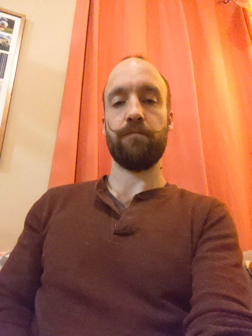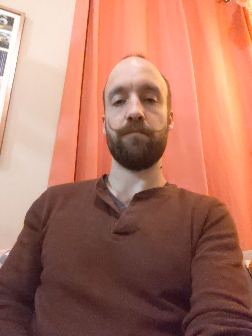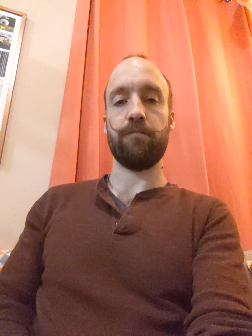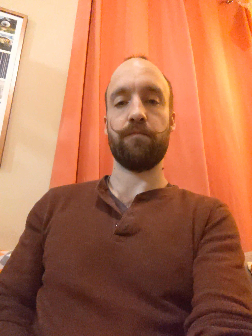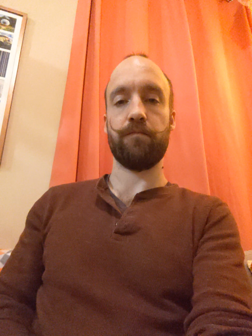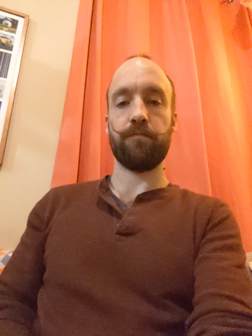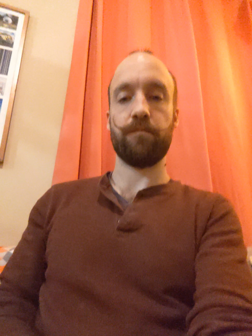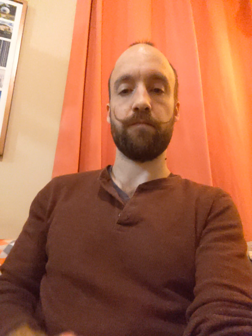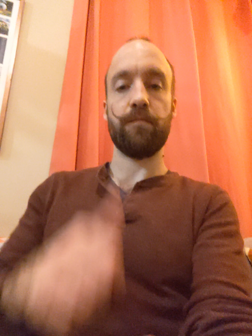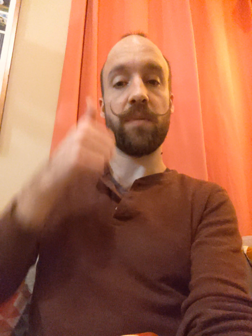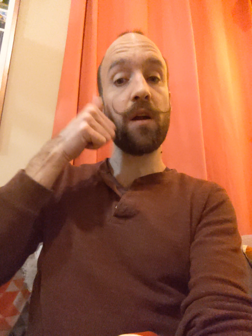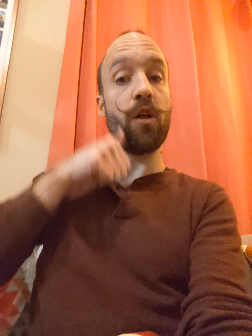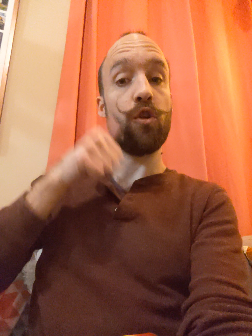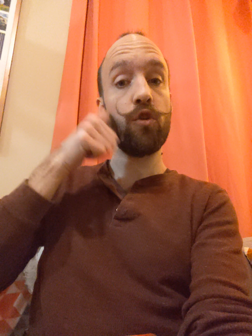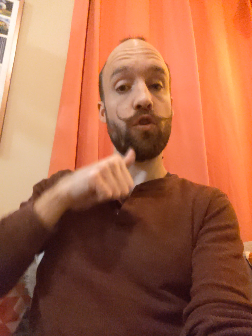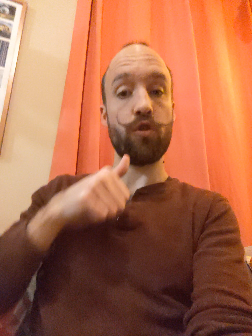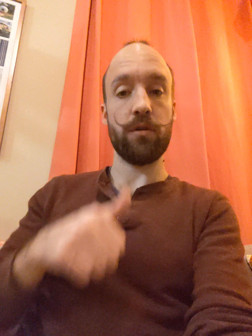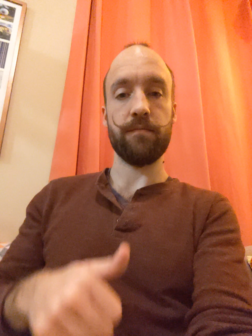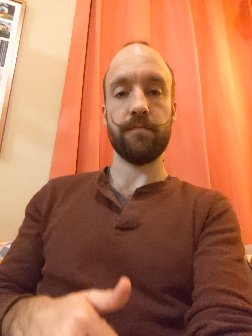girl